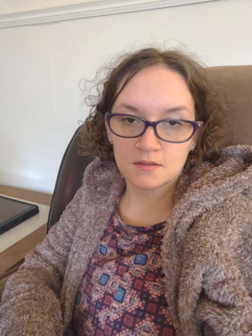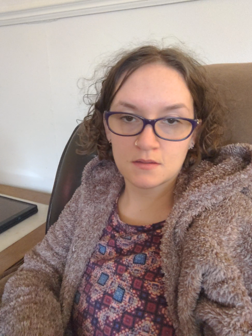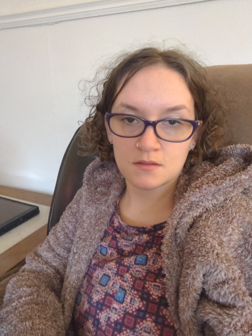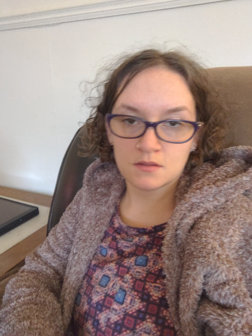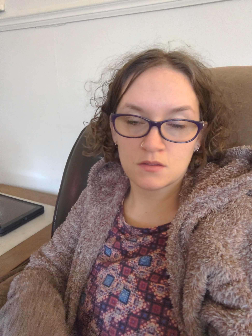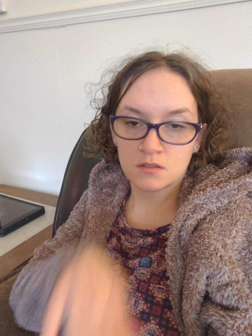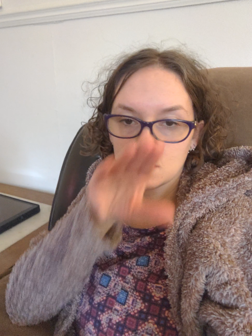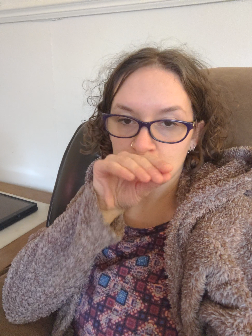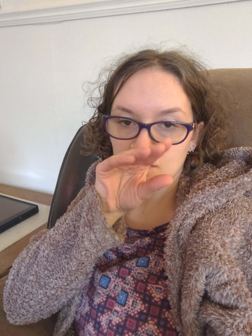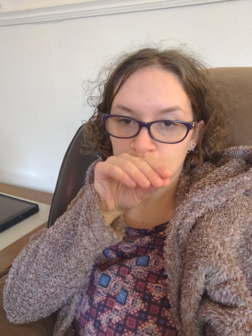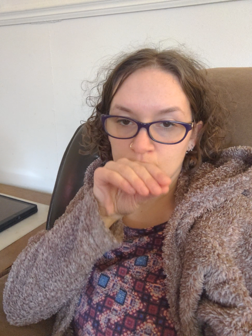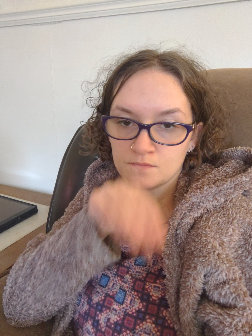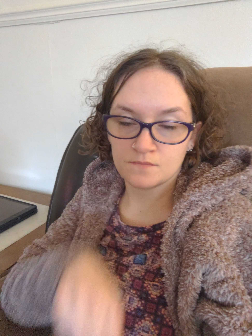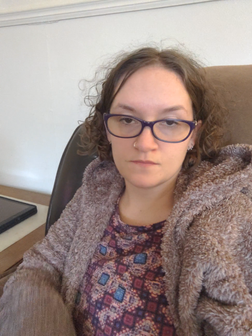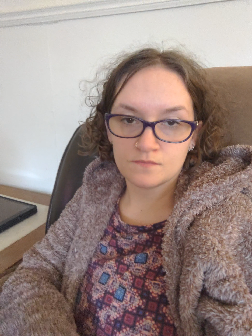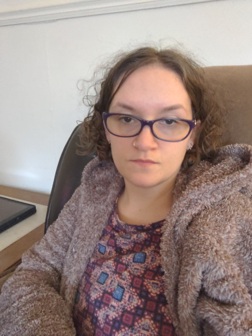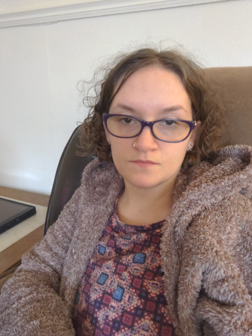goose